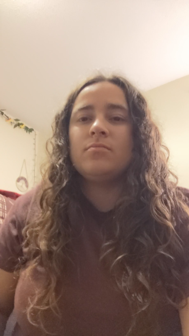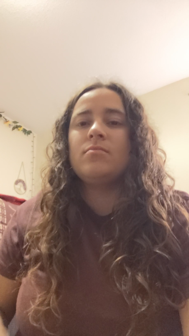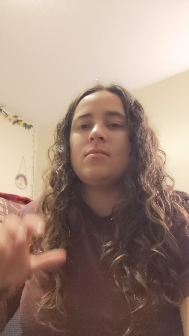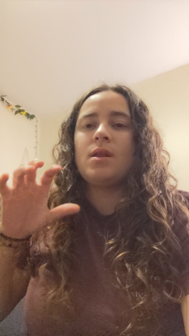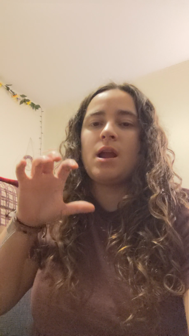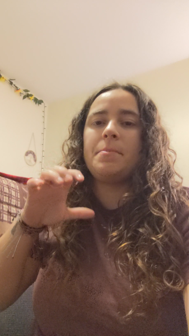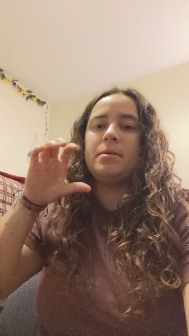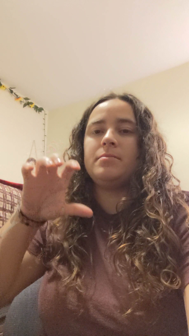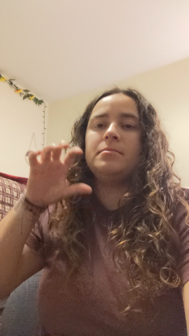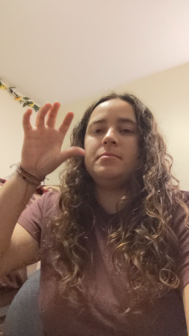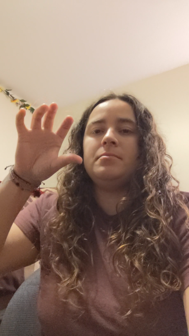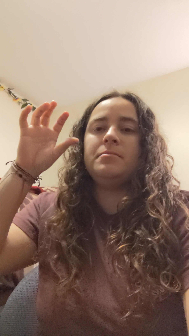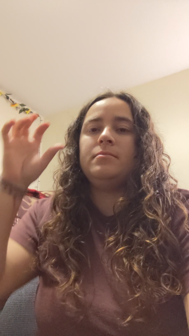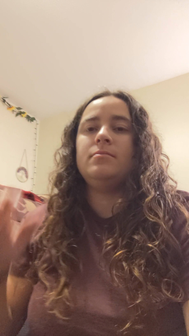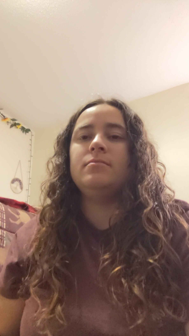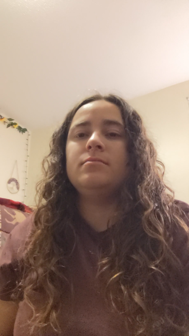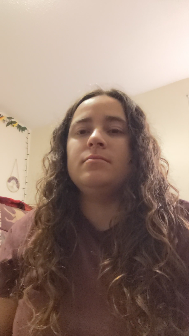climb